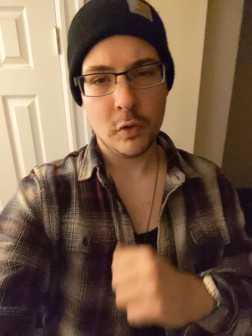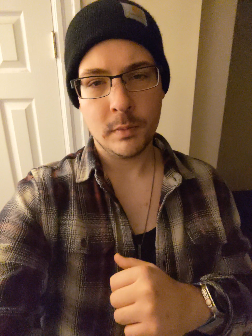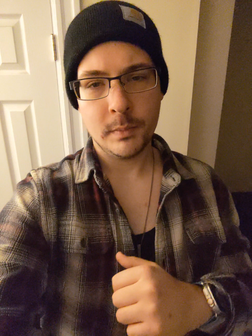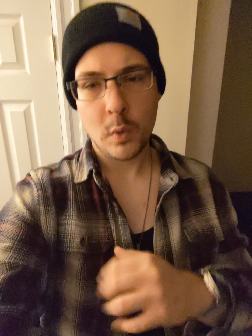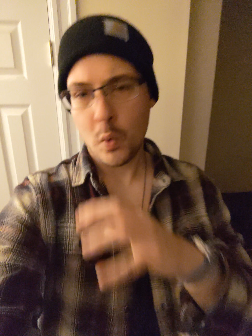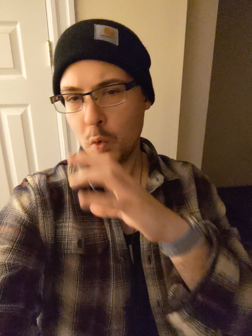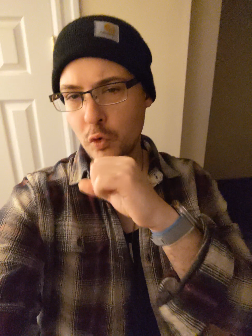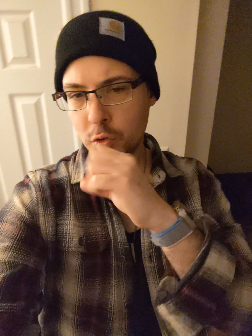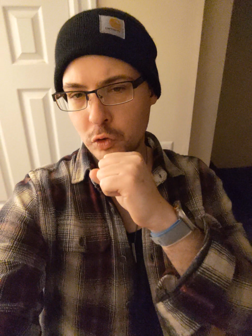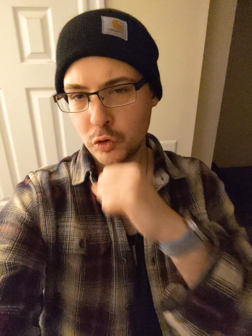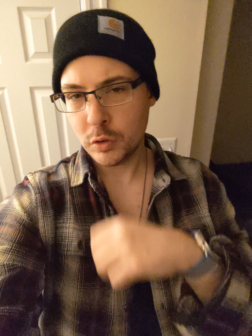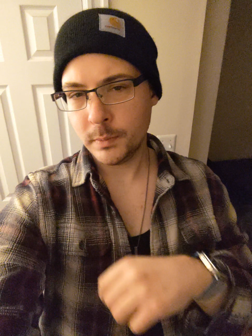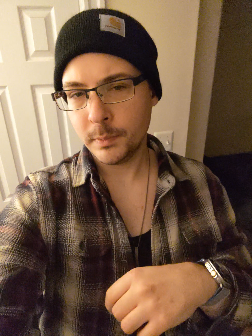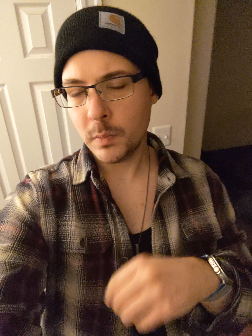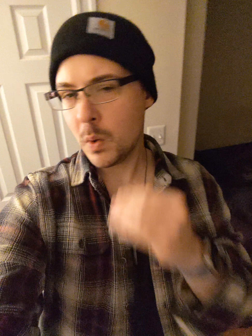orange